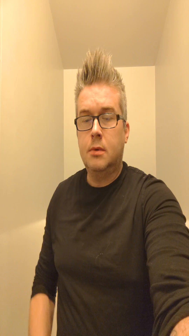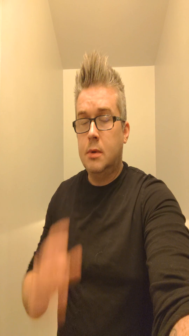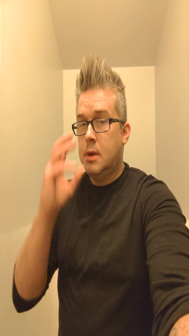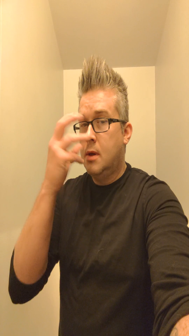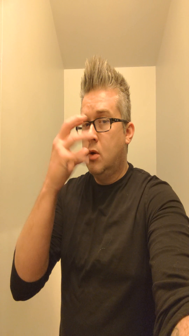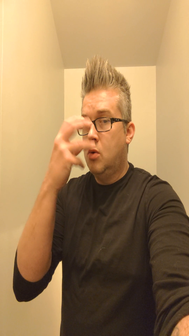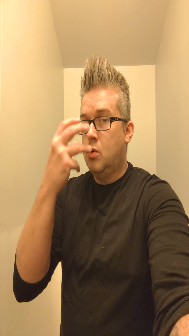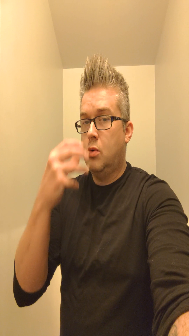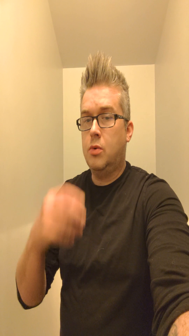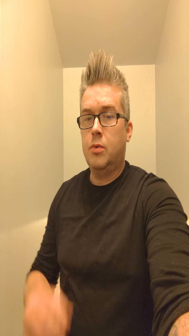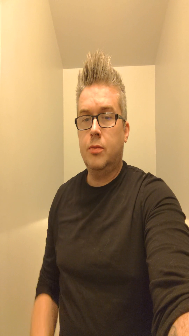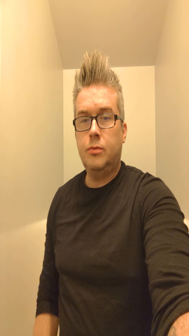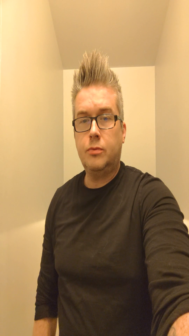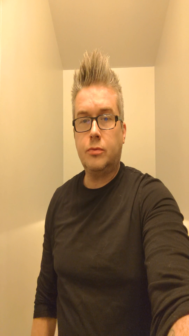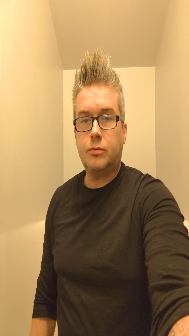clown